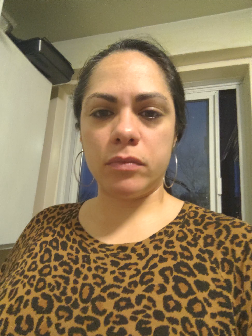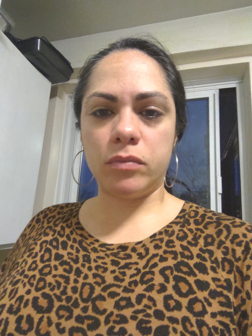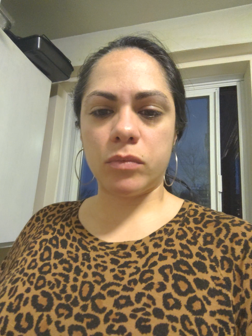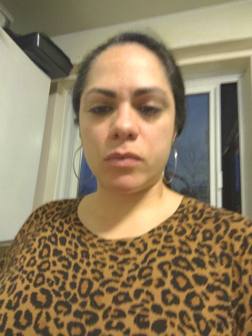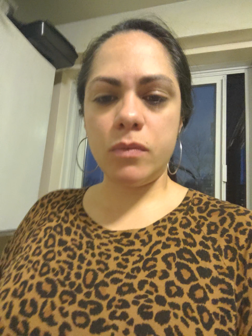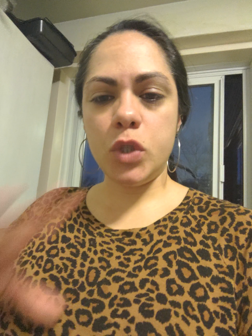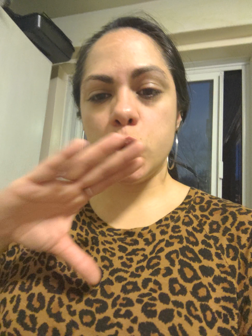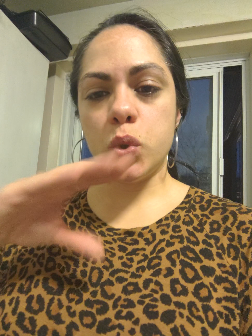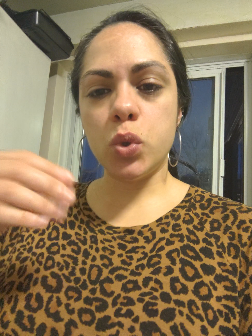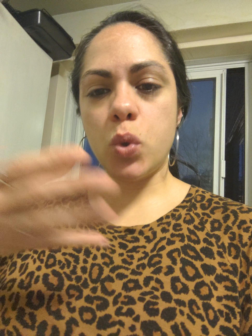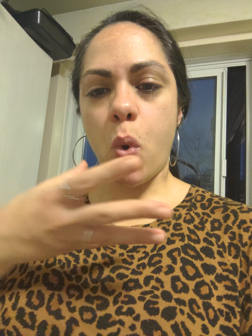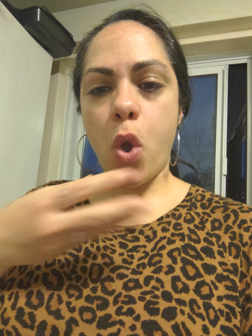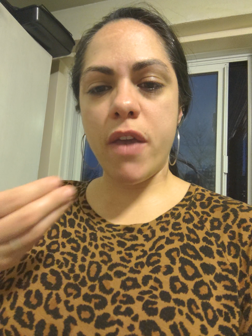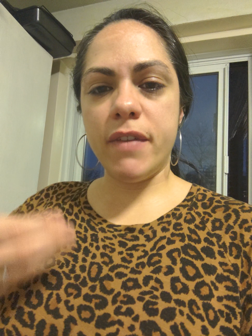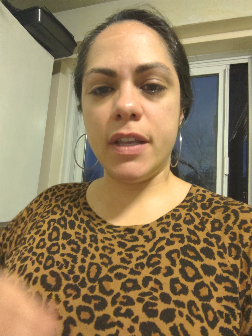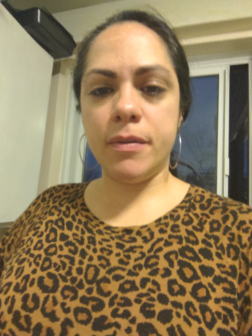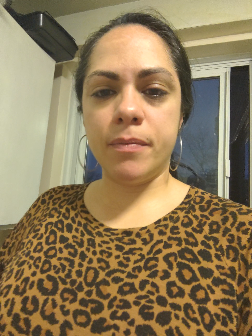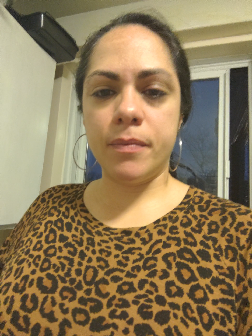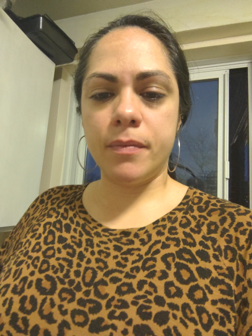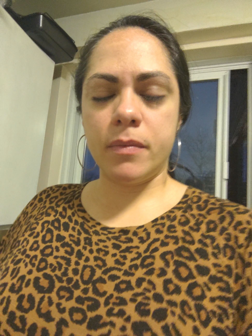story